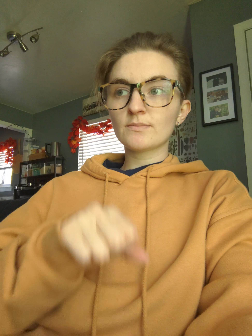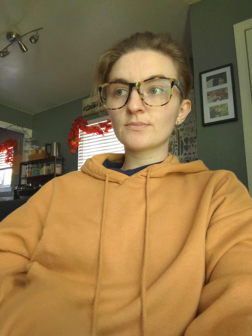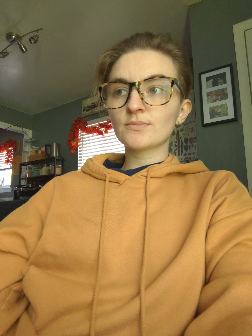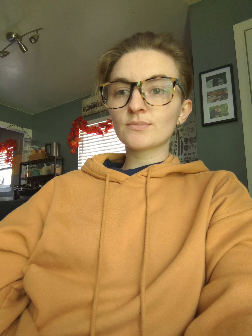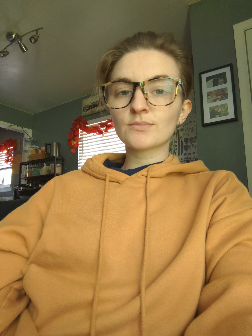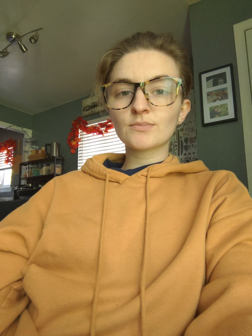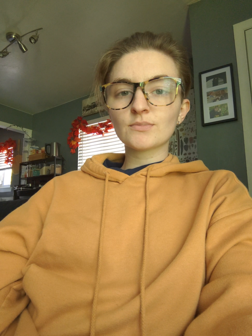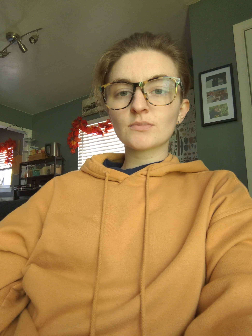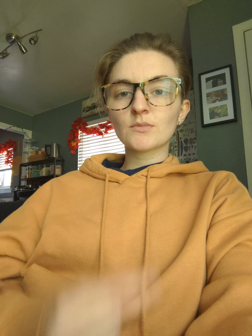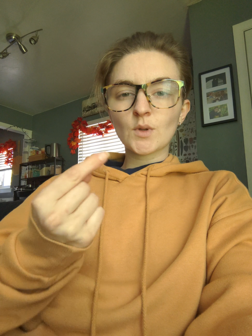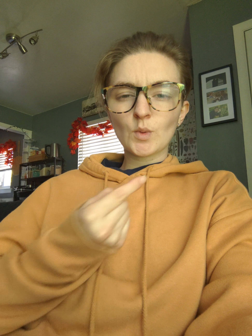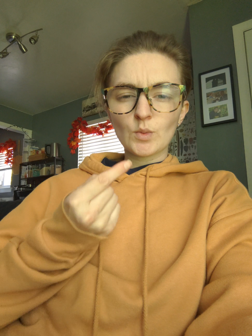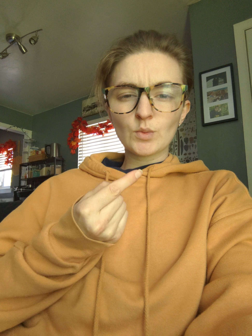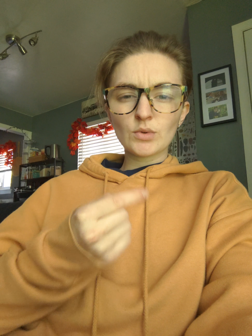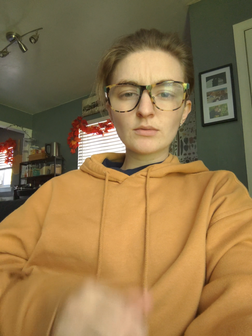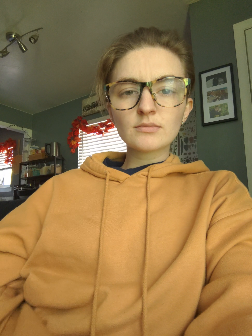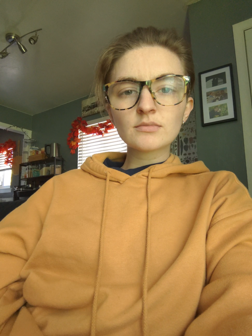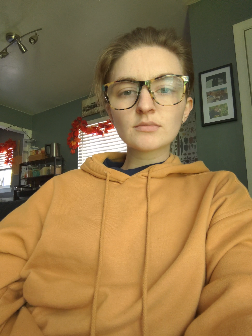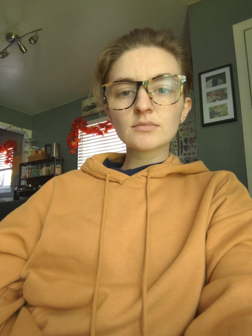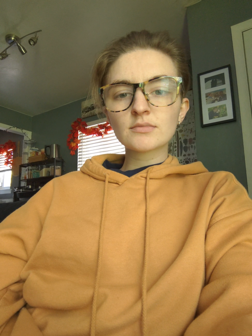hurt